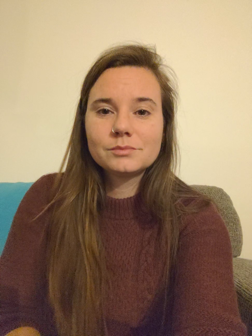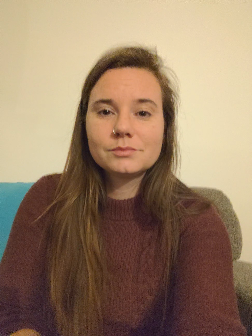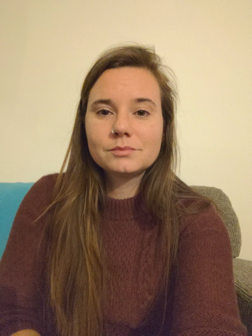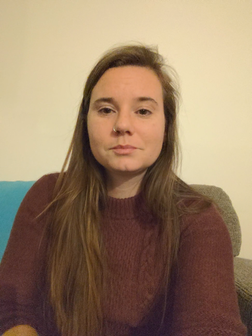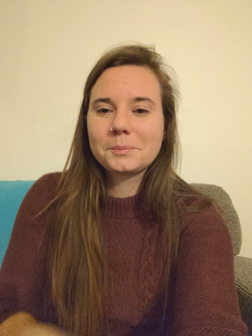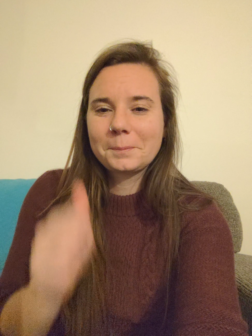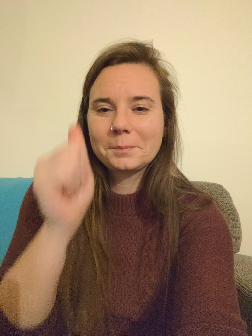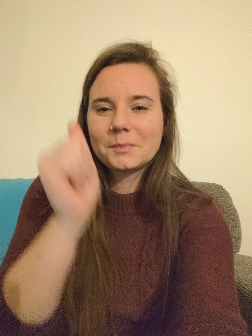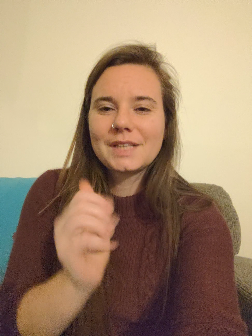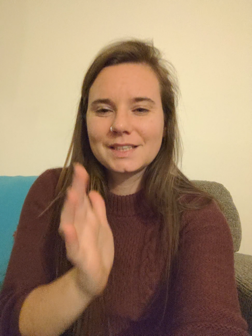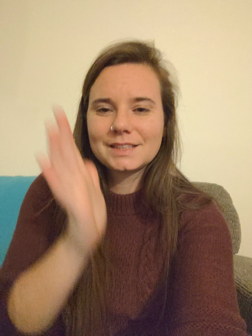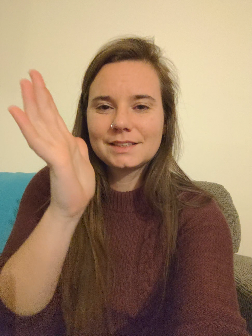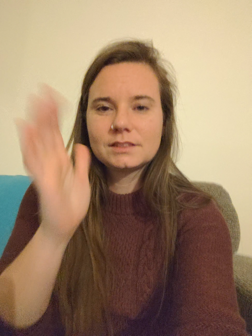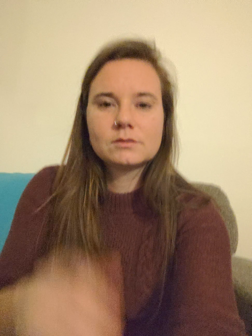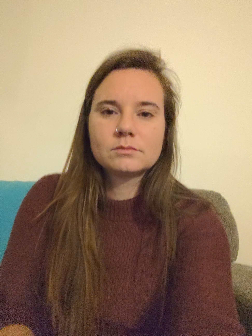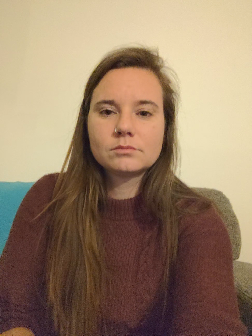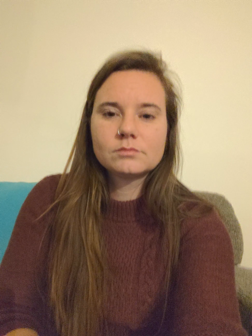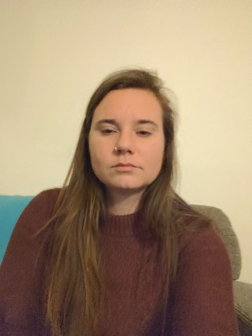mitten